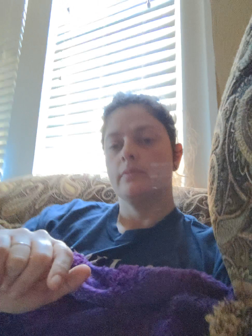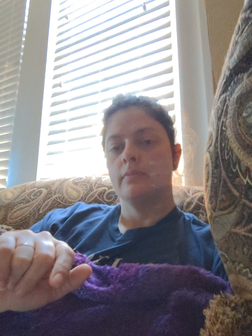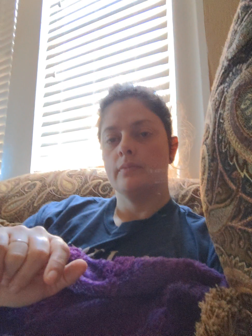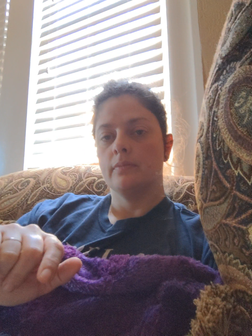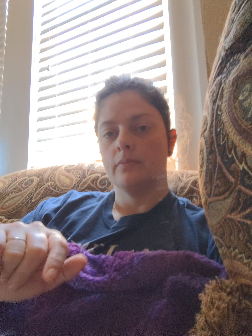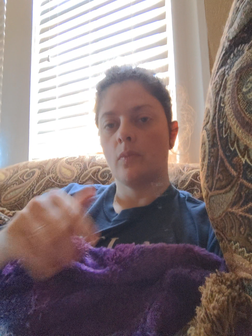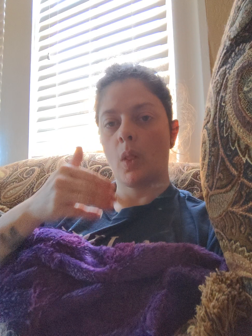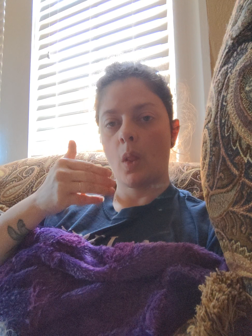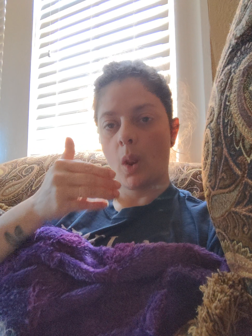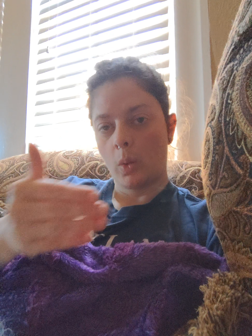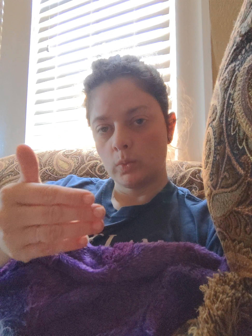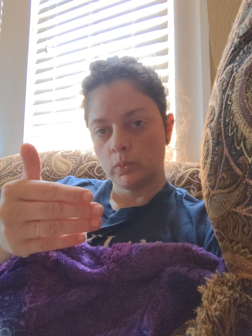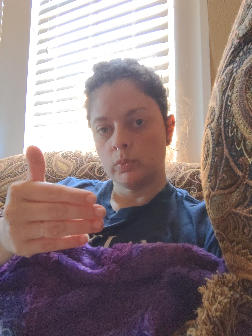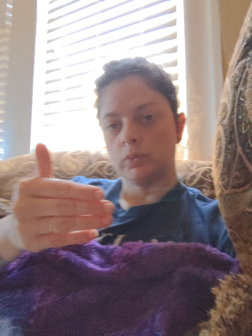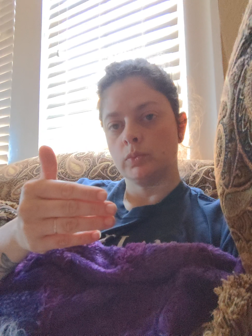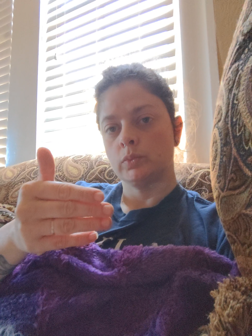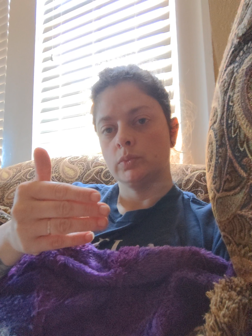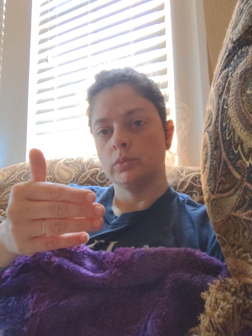close